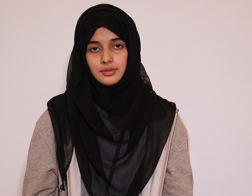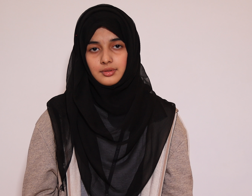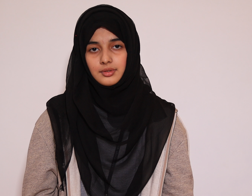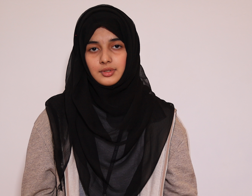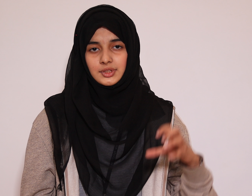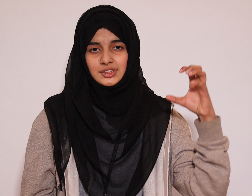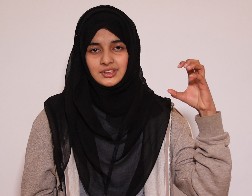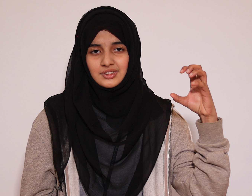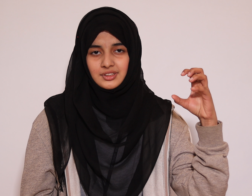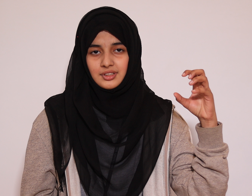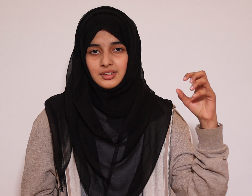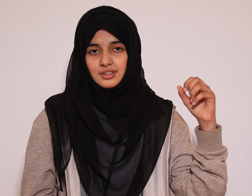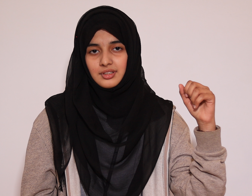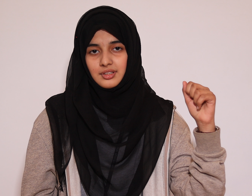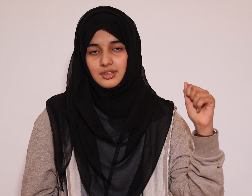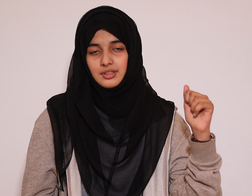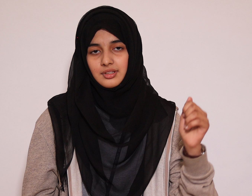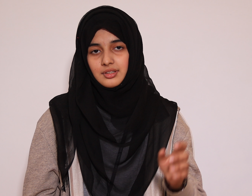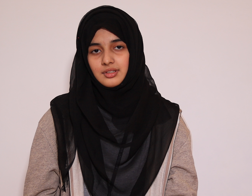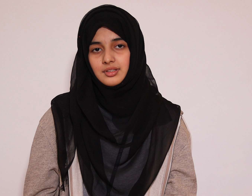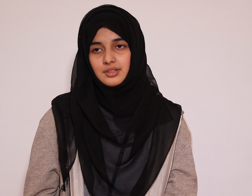stiff